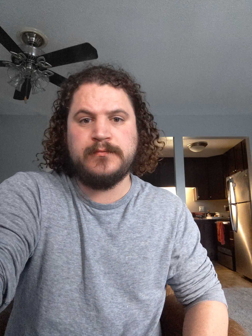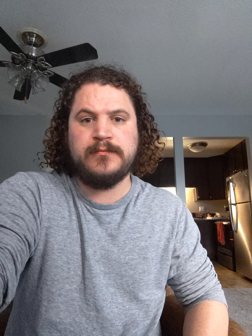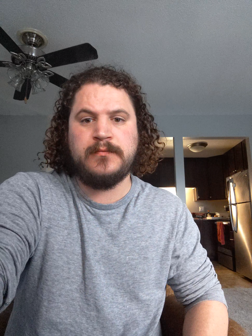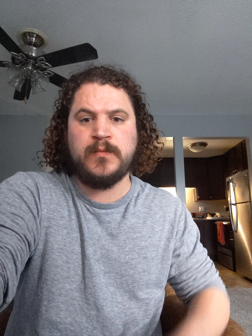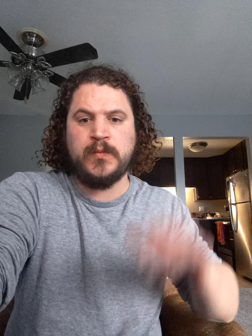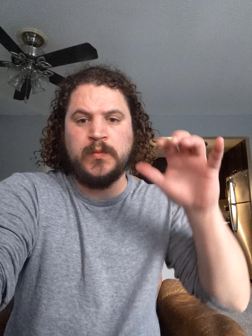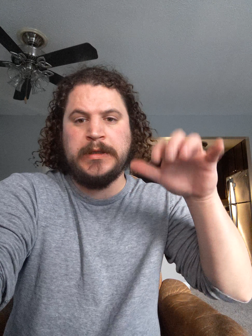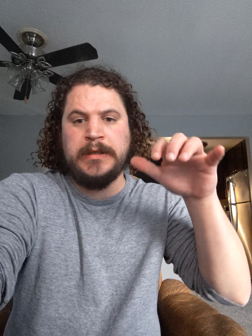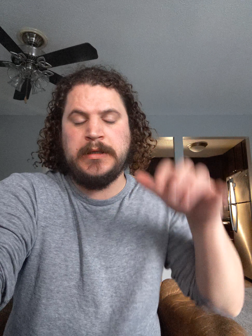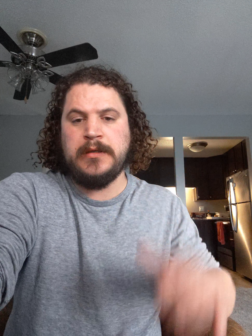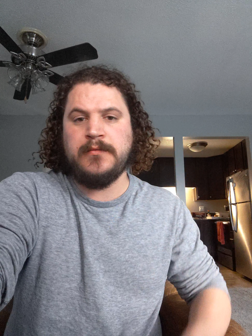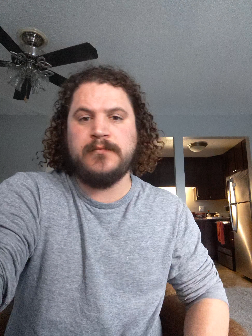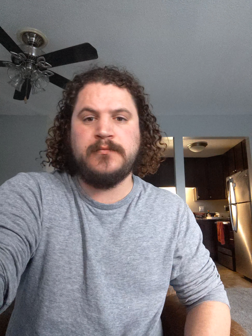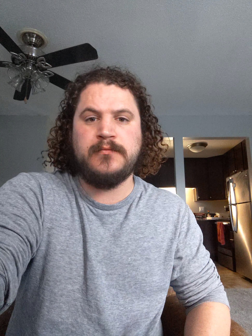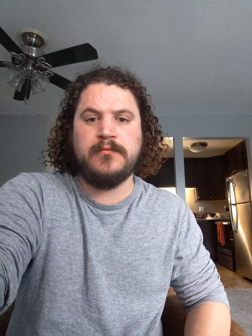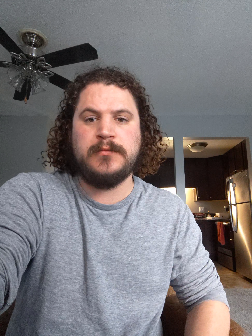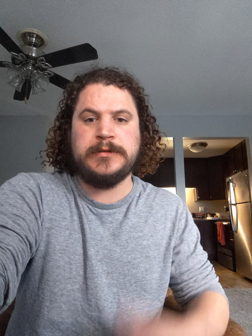rain